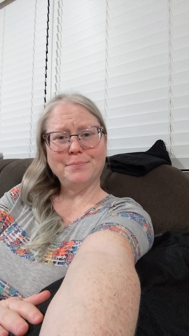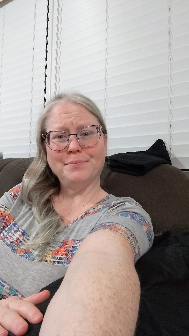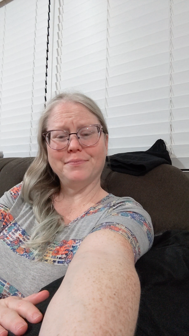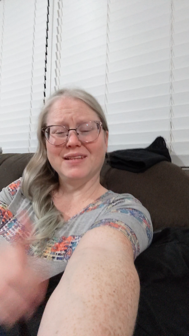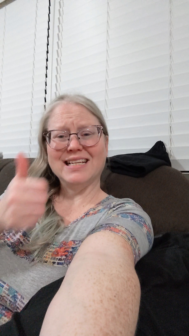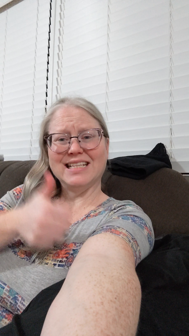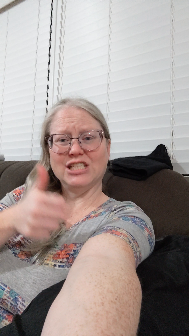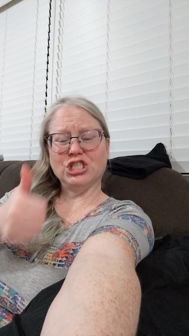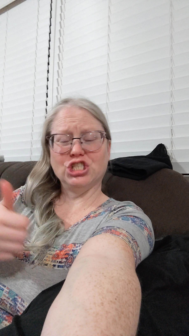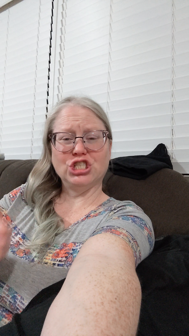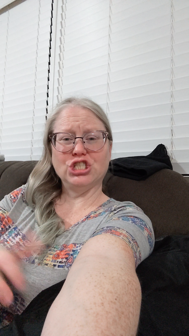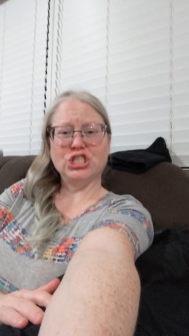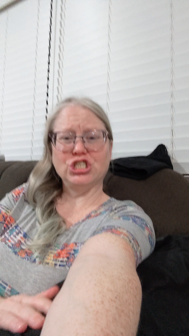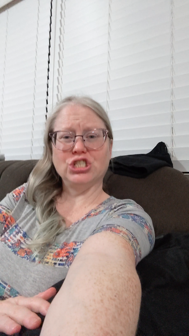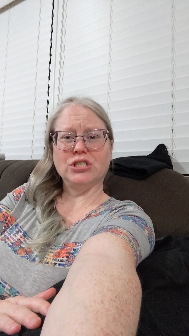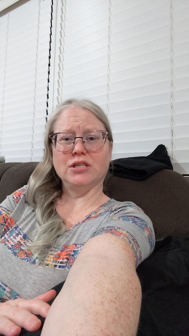each